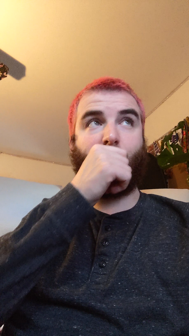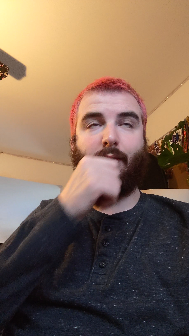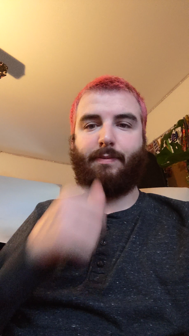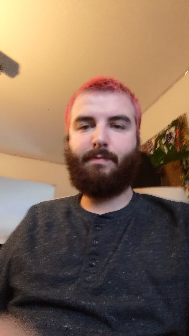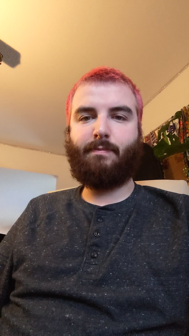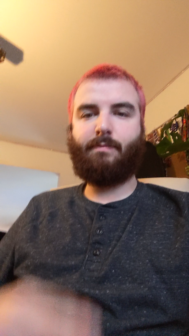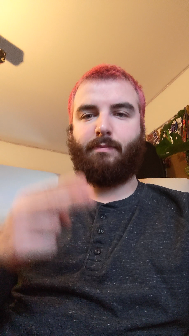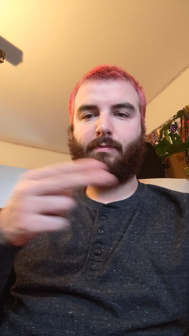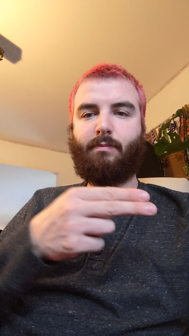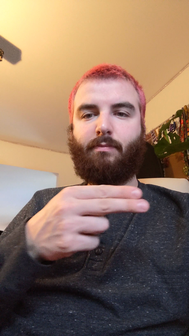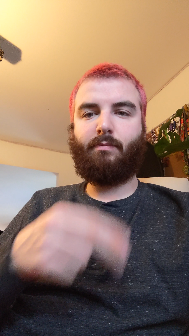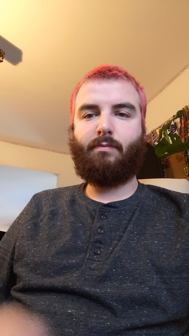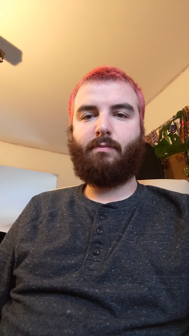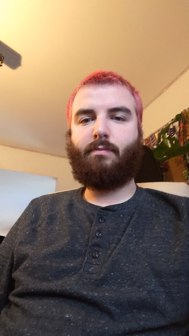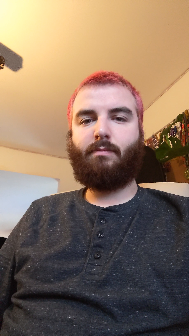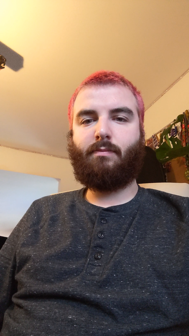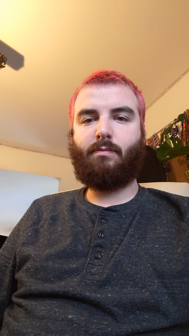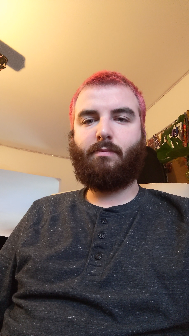belt